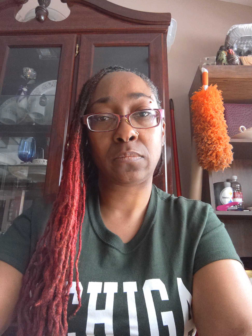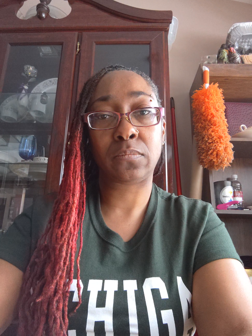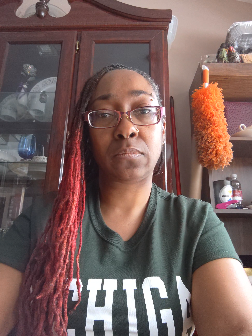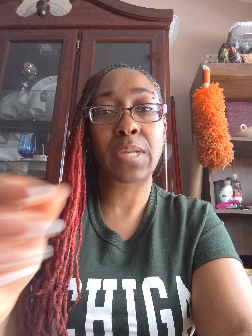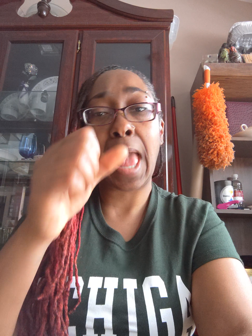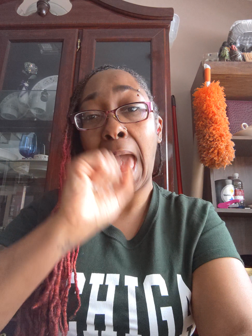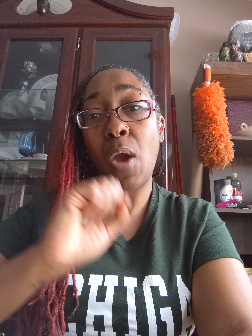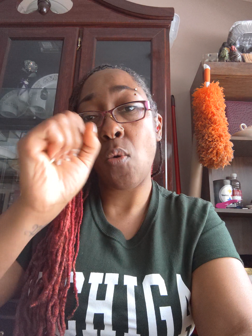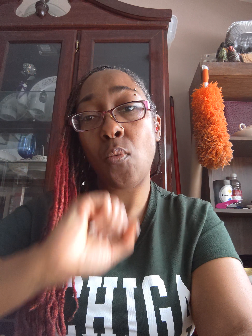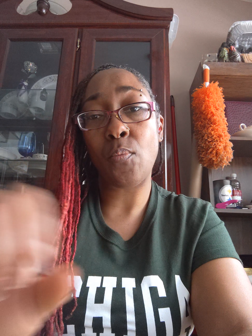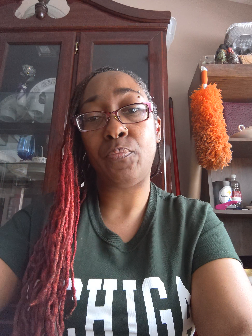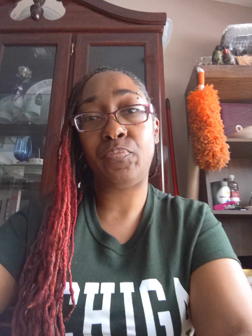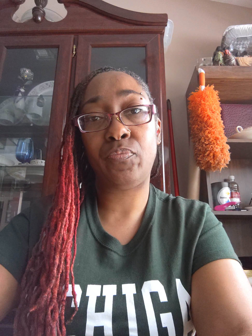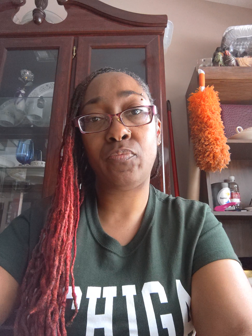ice cream